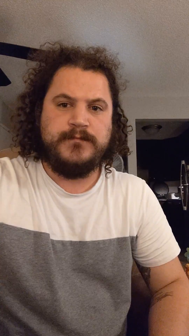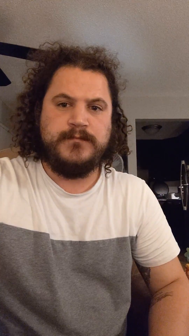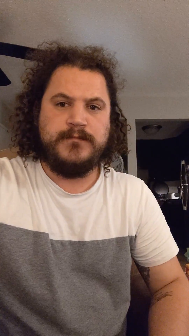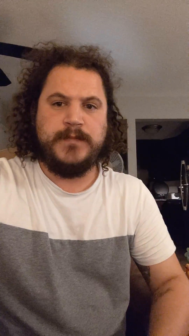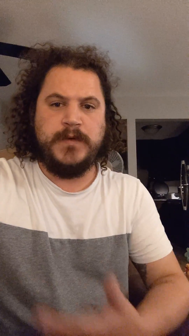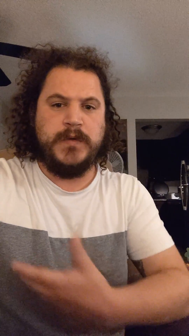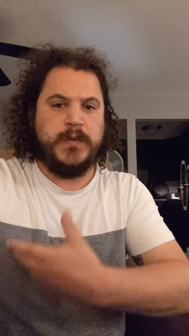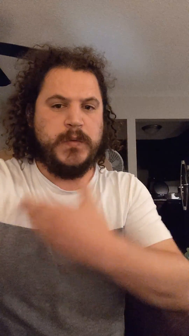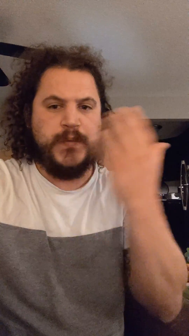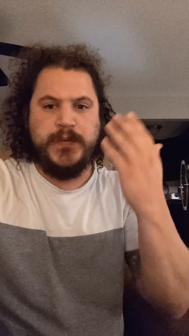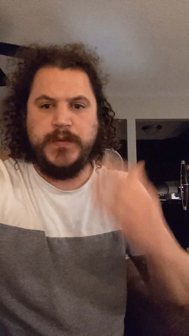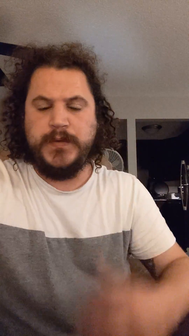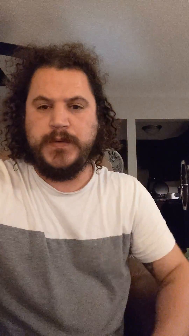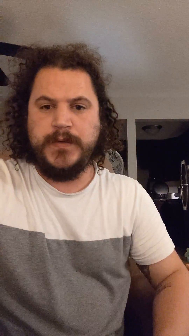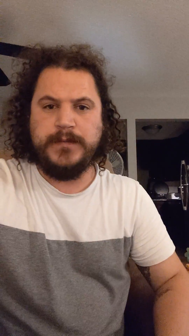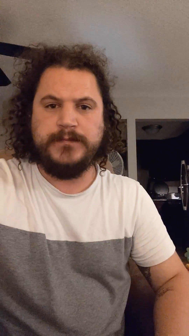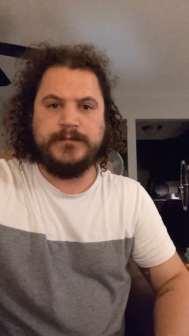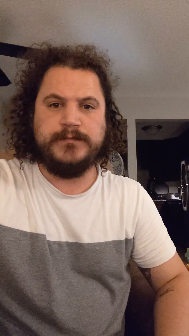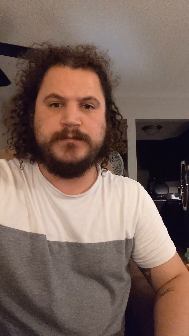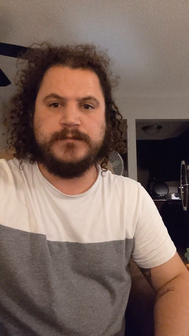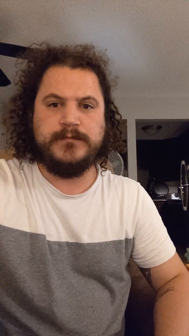all gone